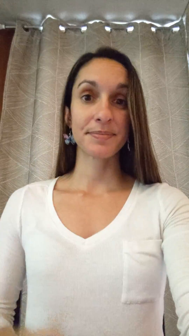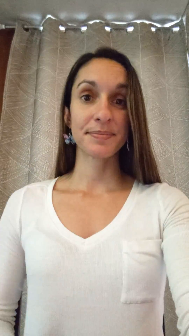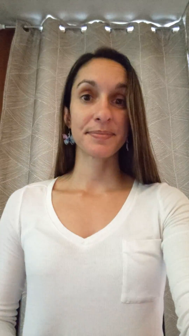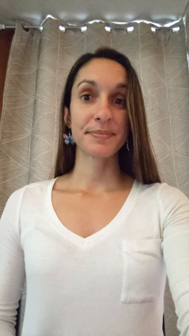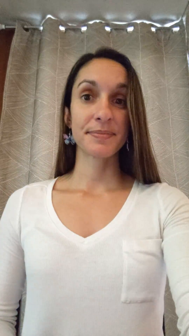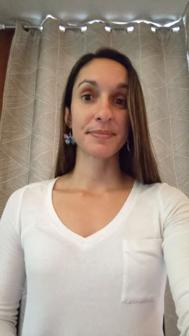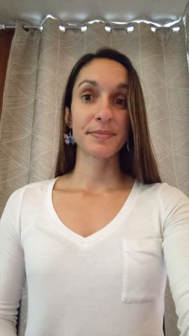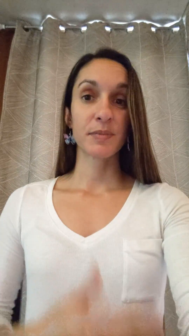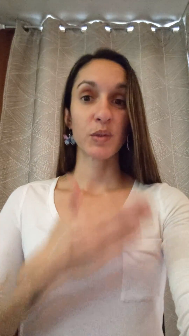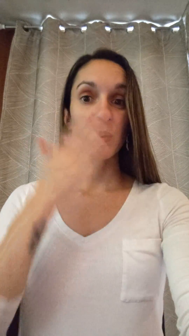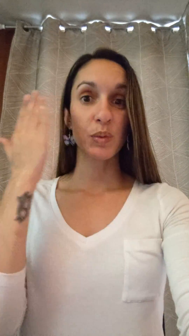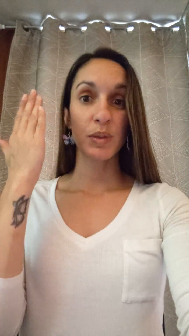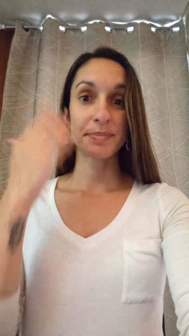all gone